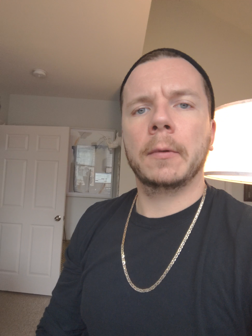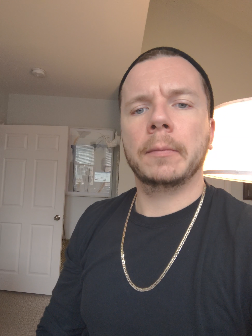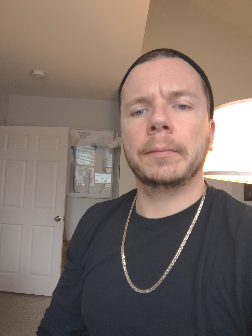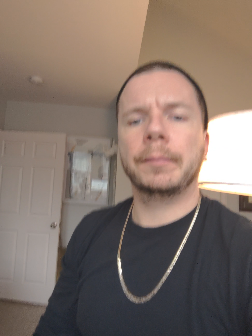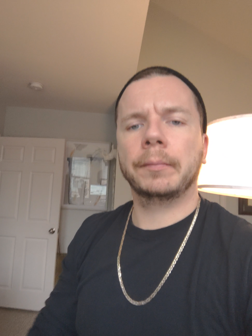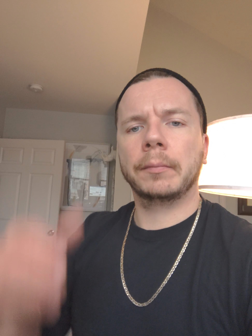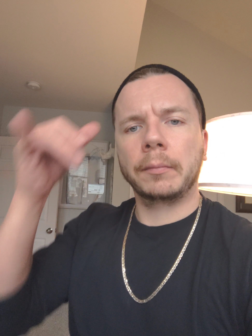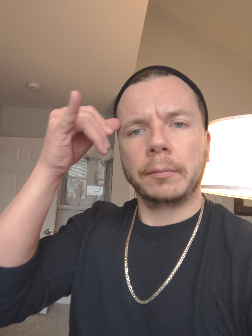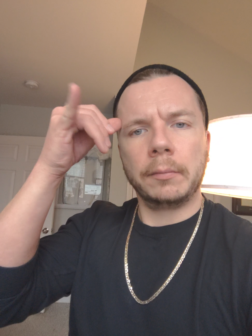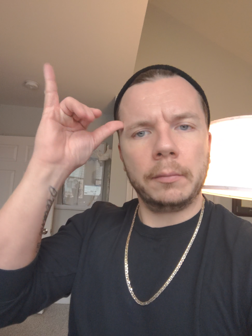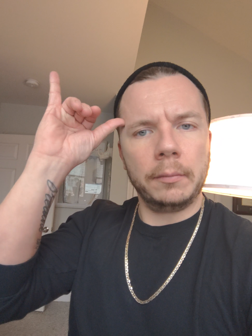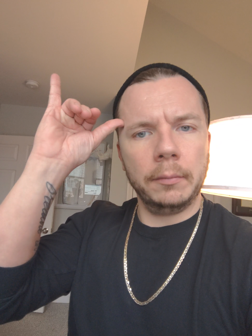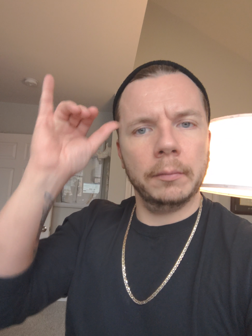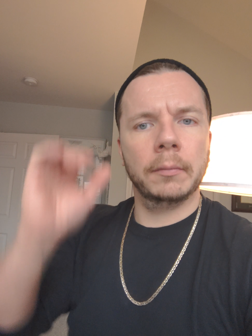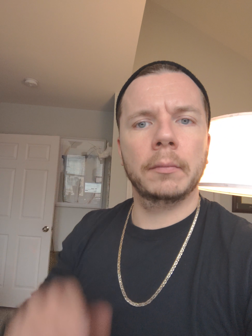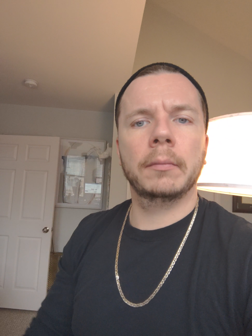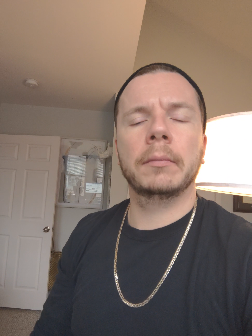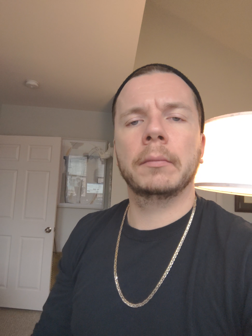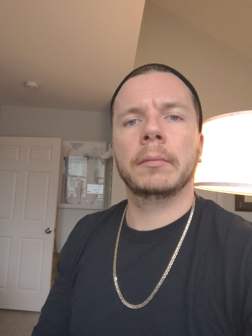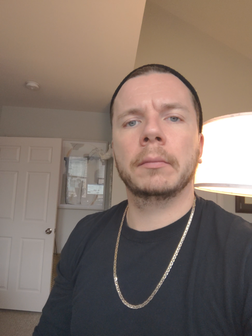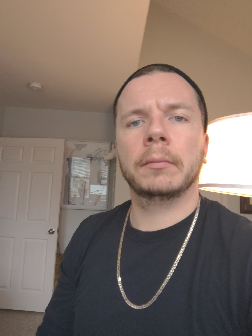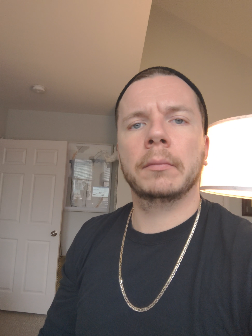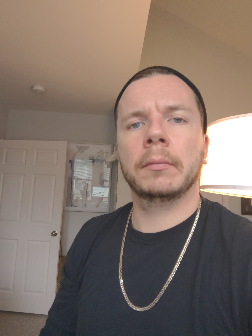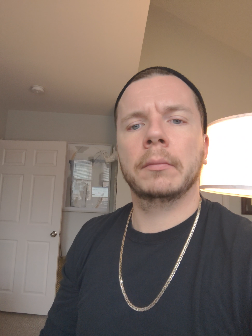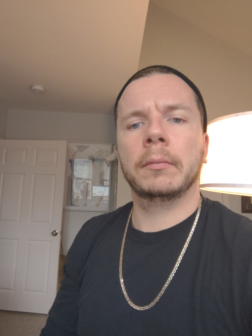cow